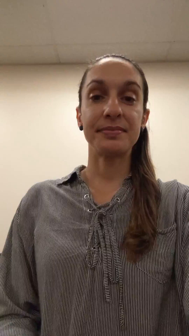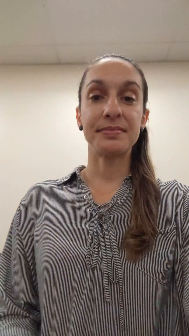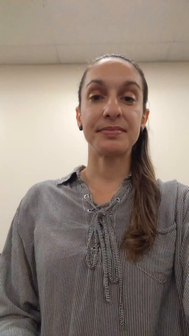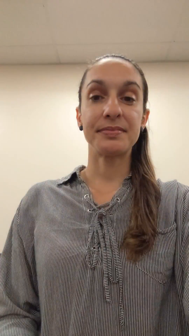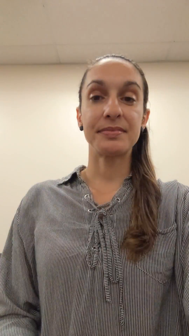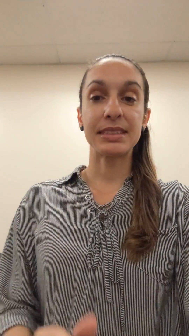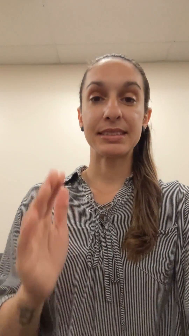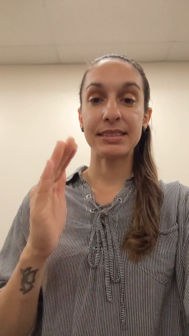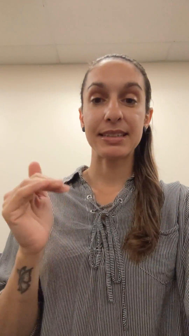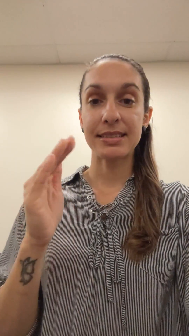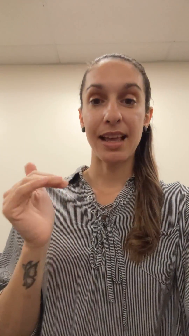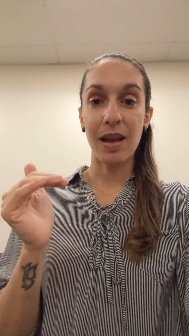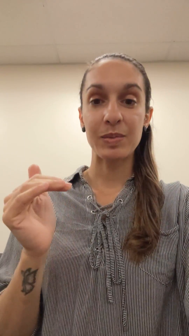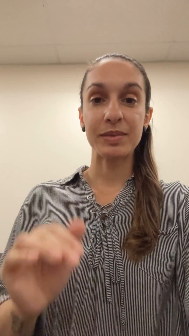downtown